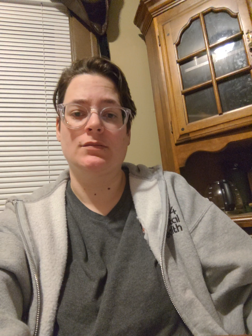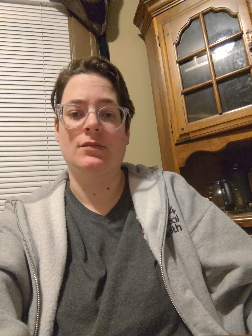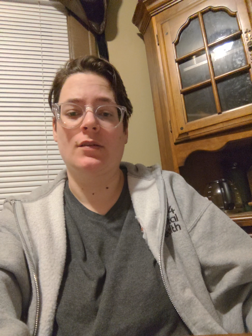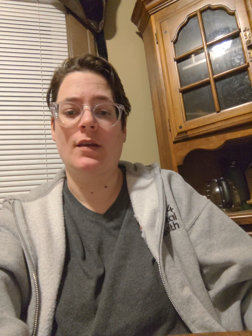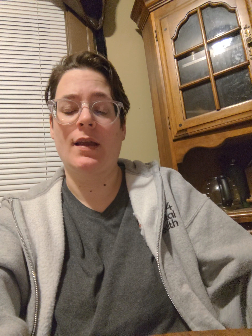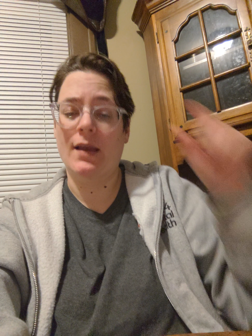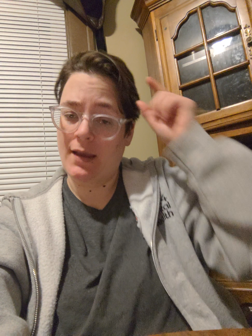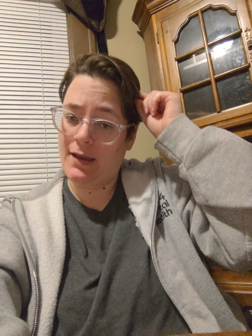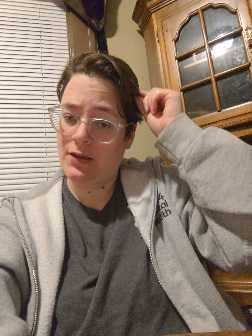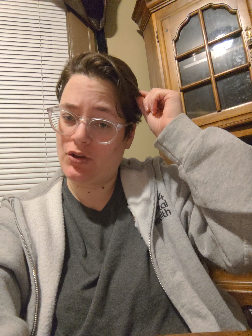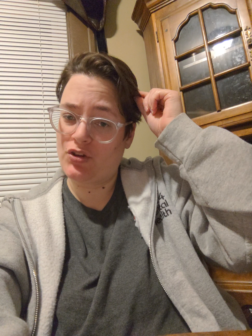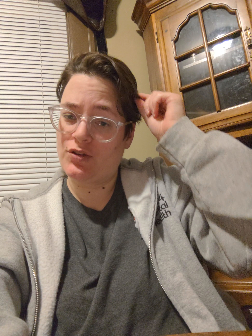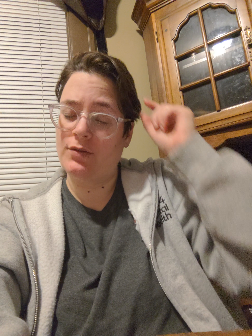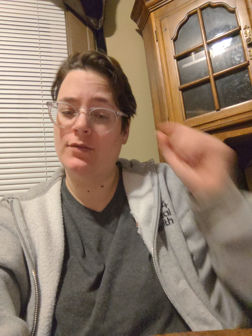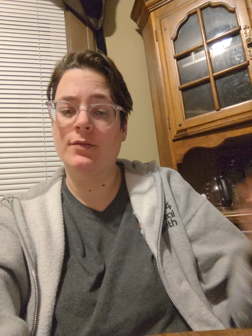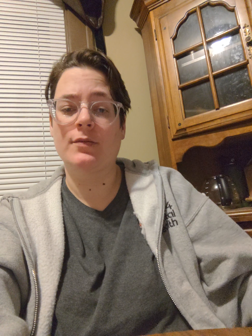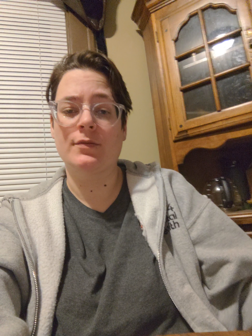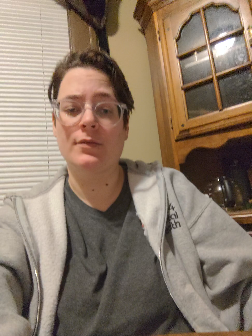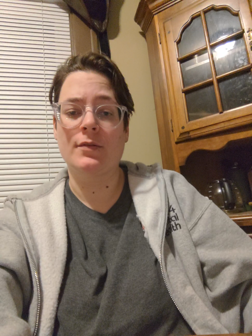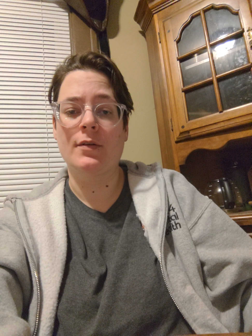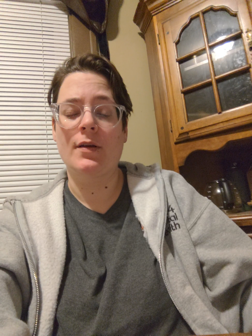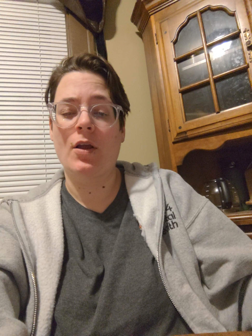hair